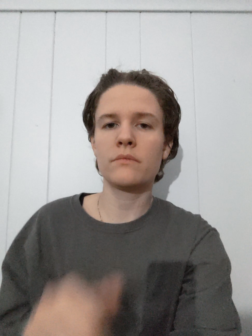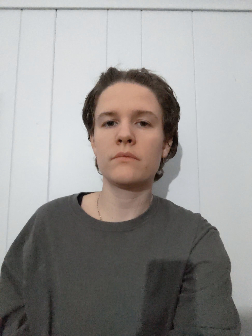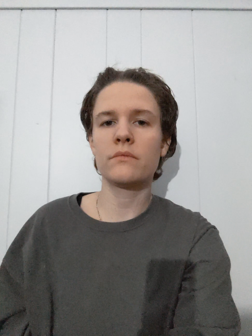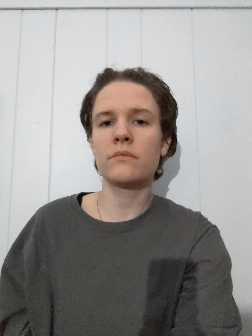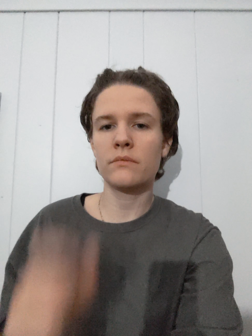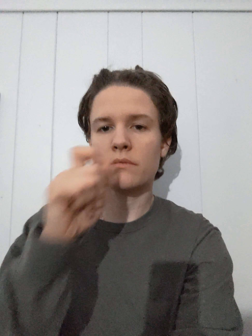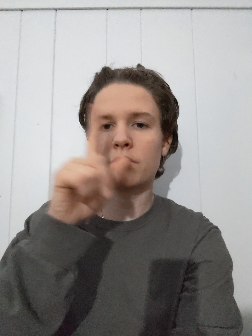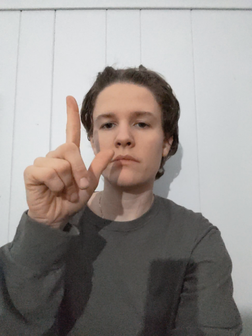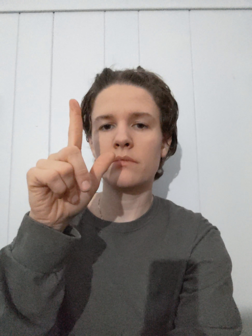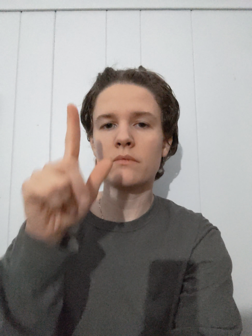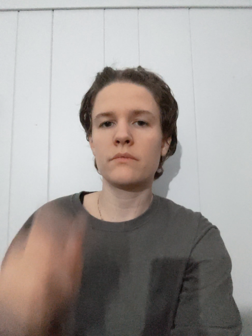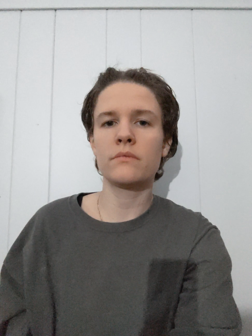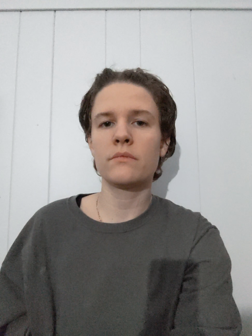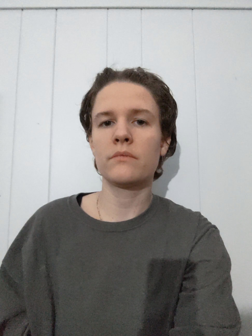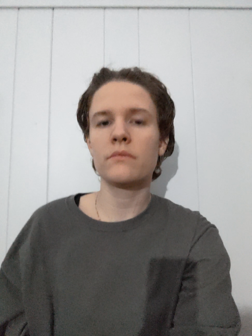wake